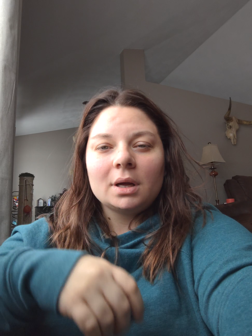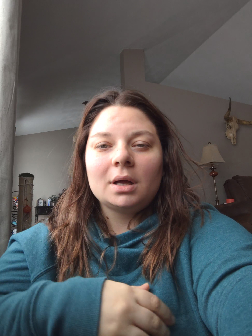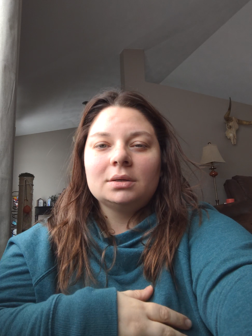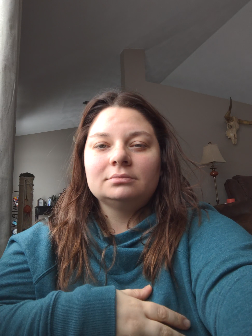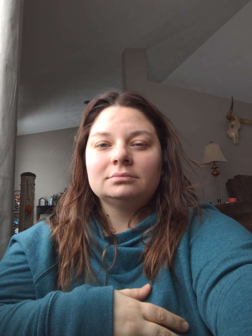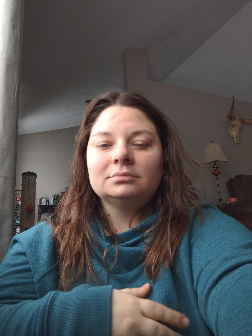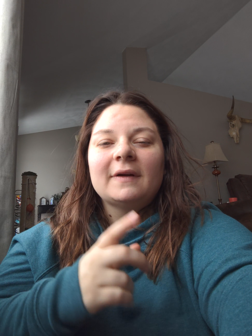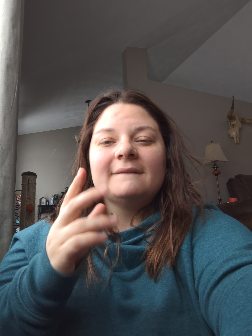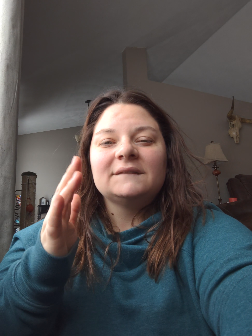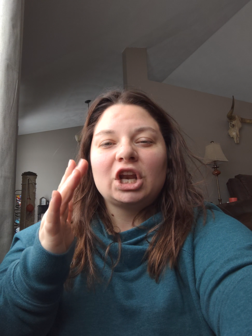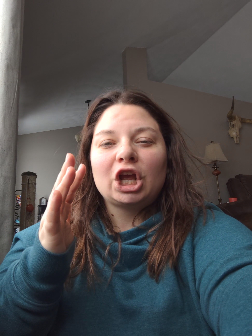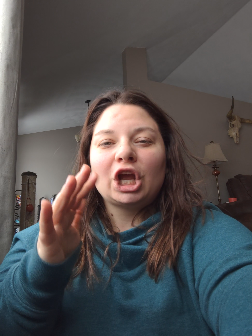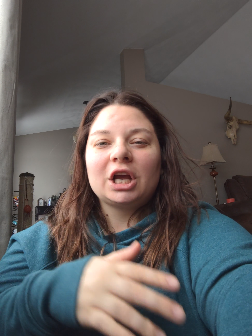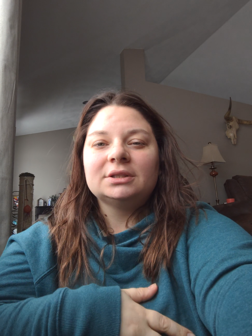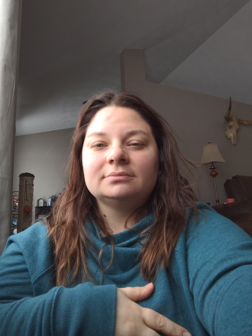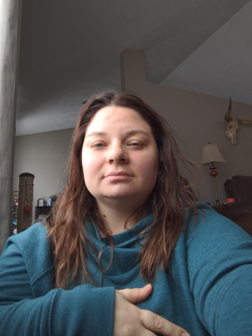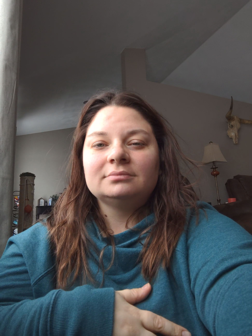finger